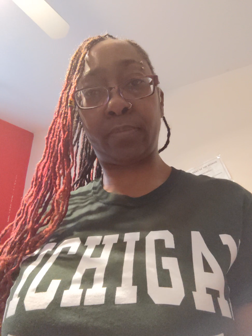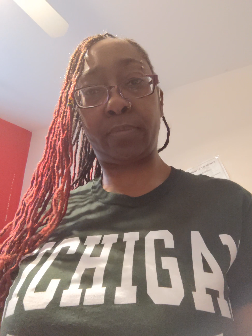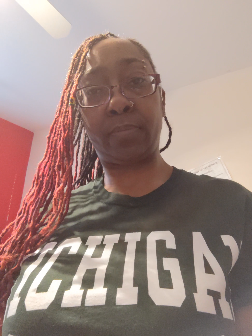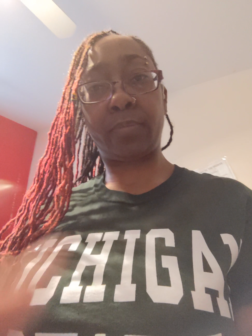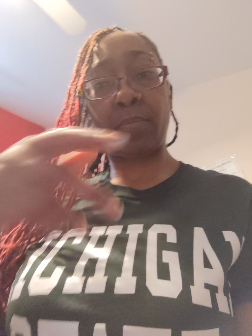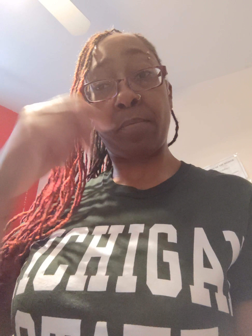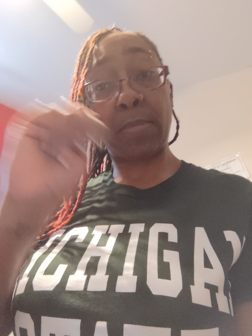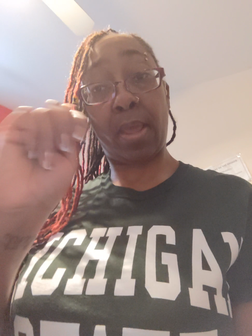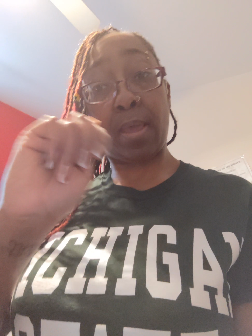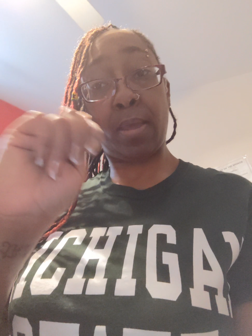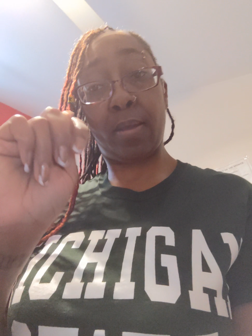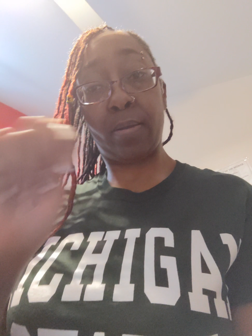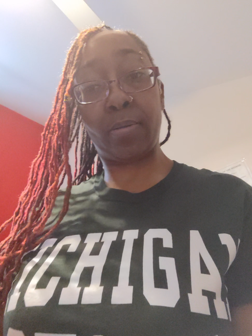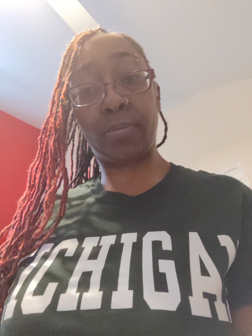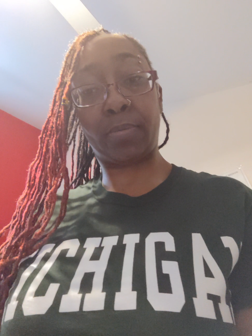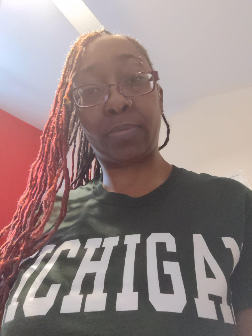potty